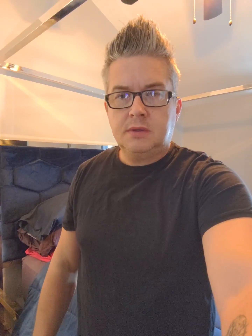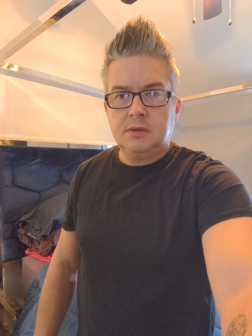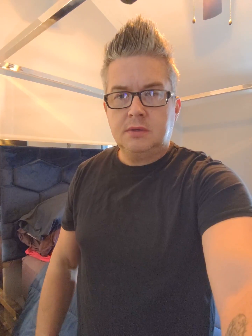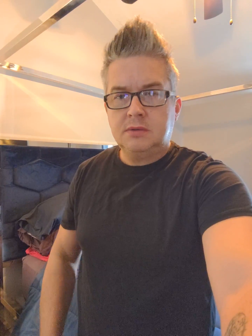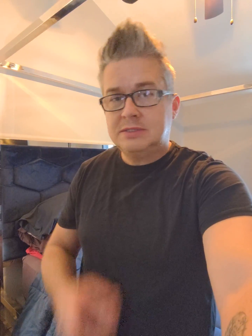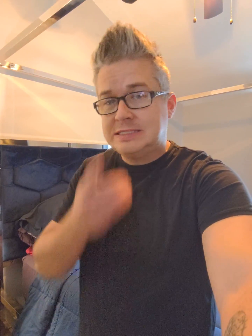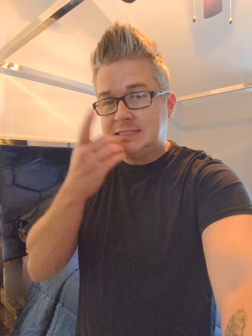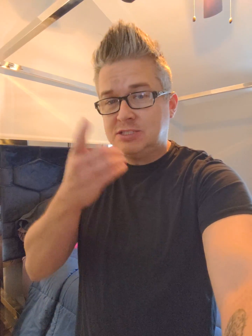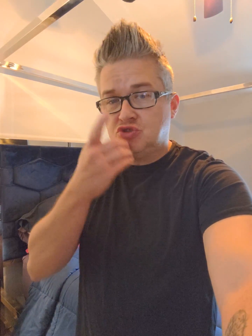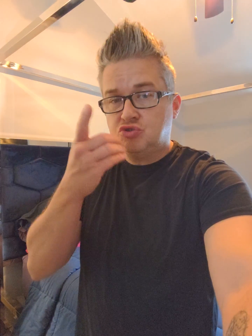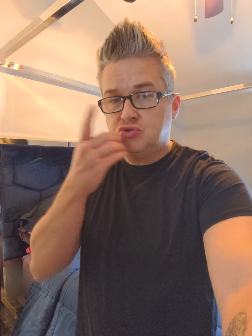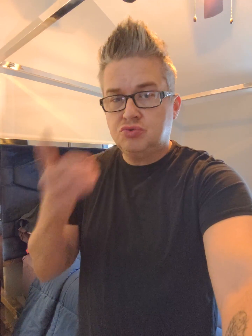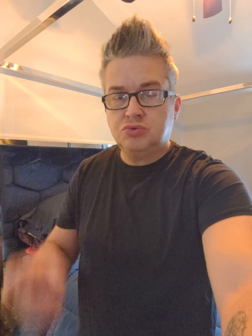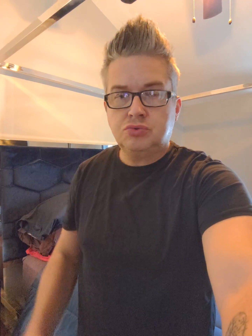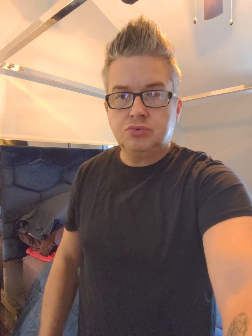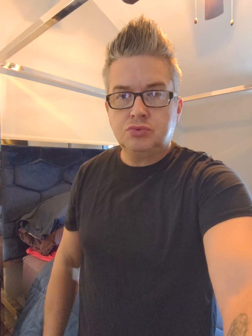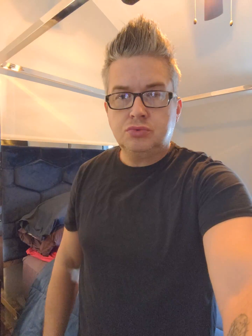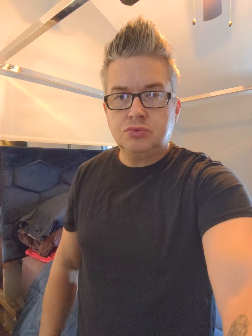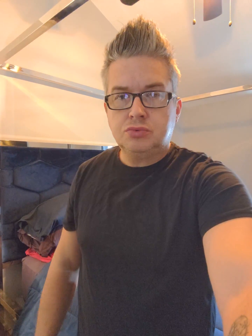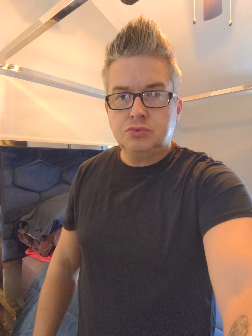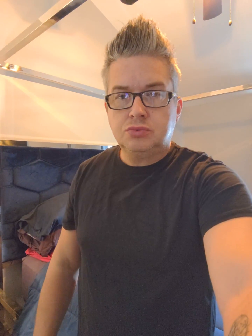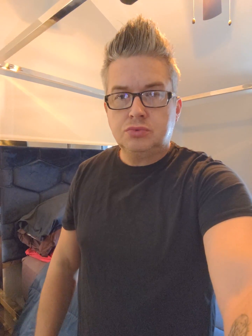dinner